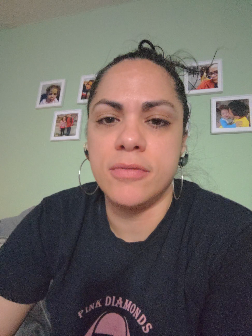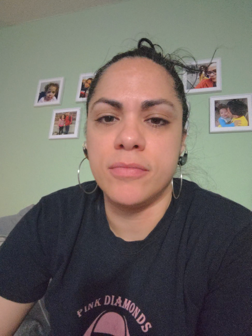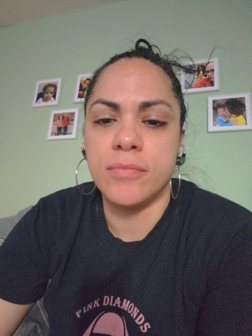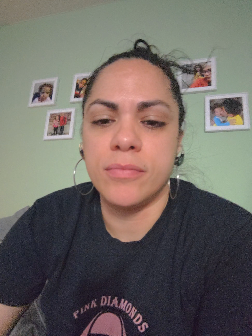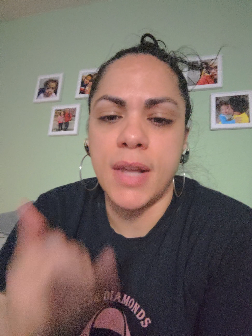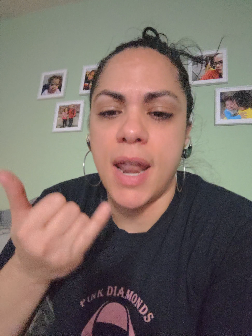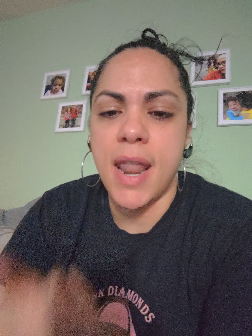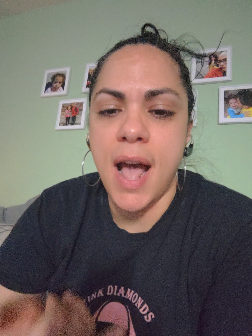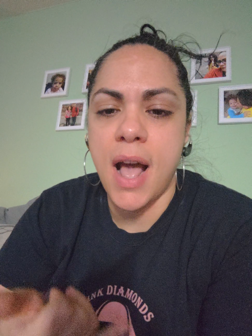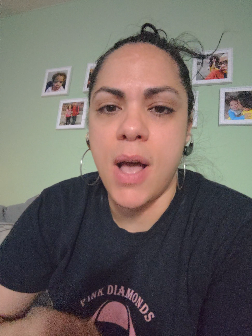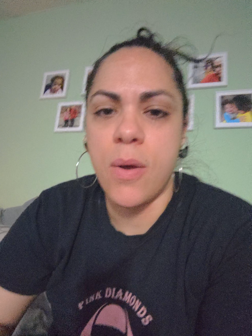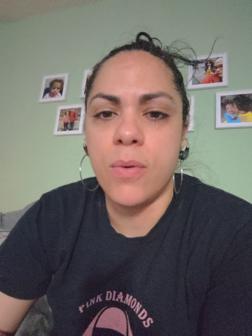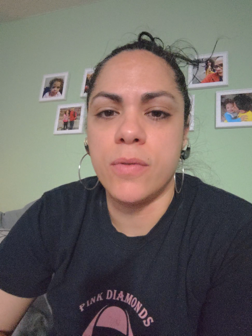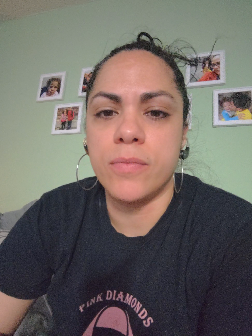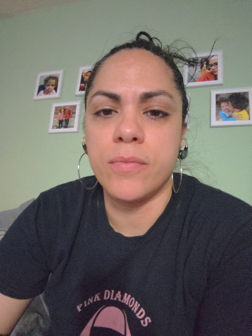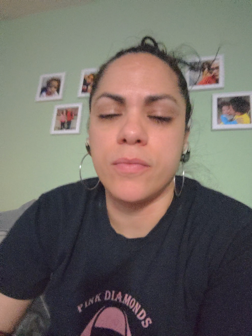now